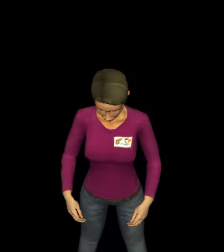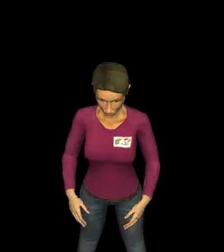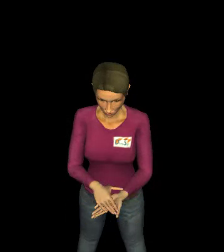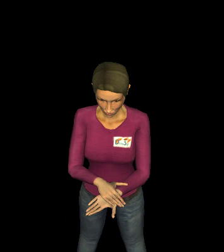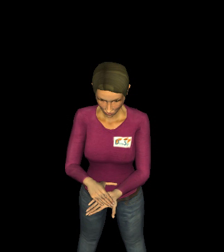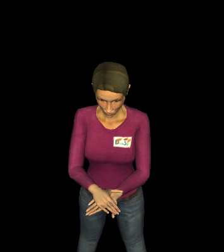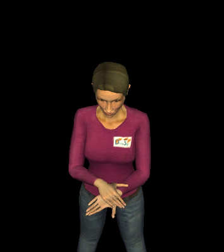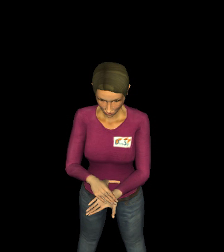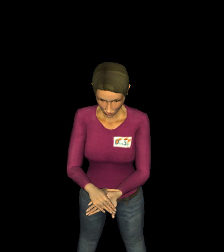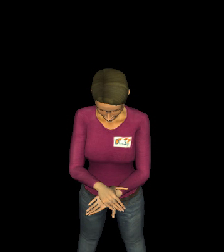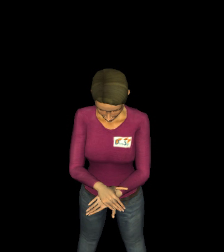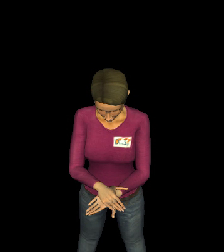يغفر